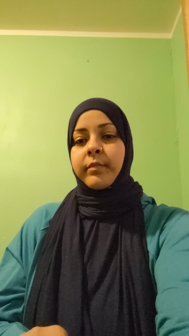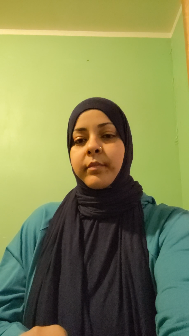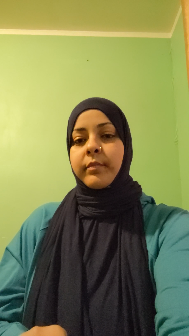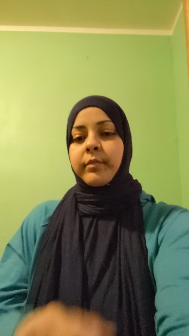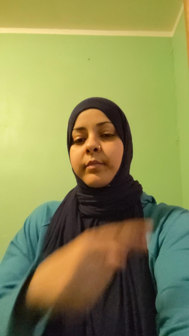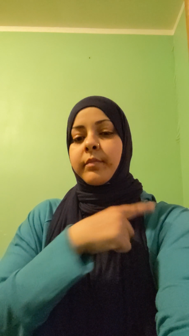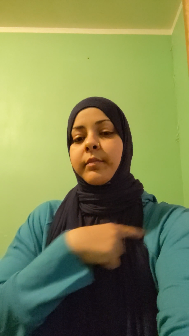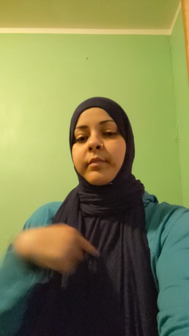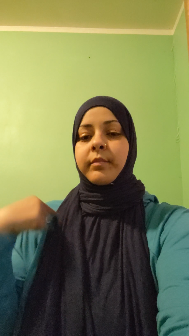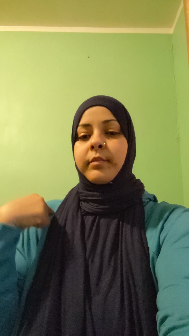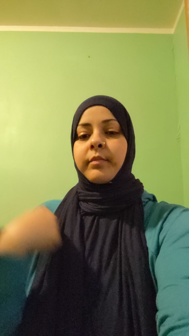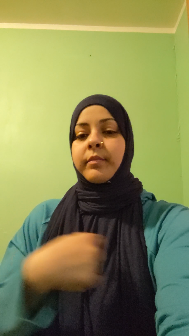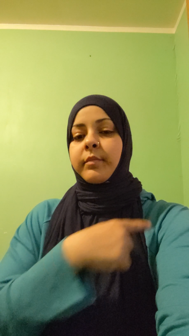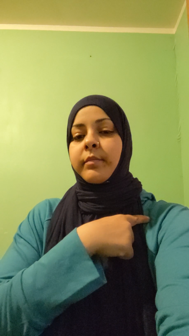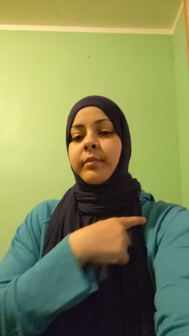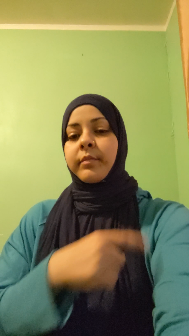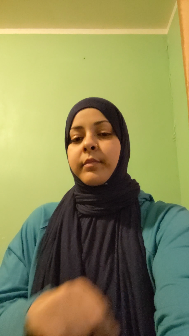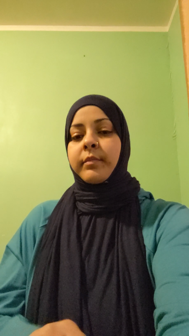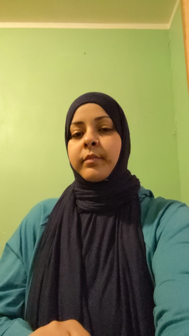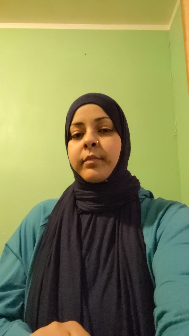bib